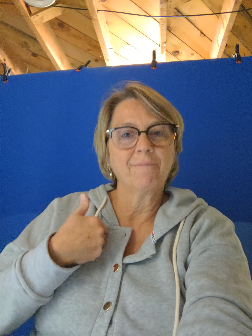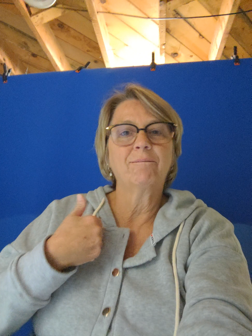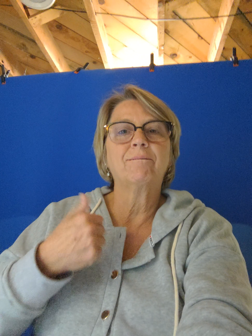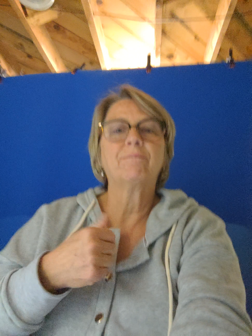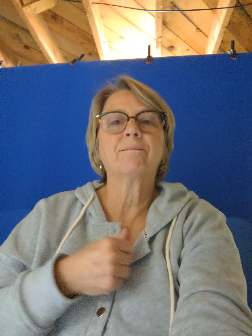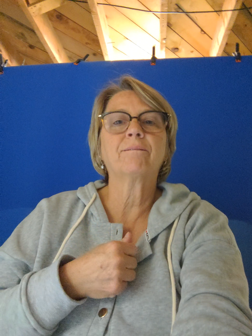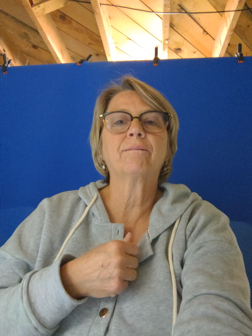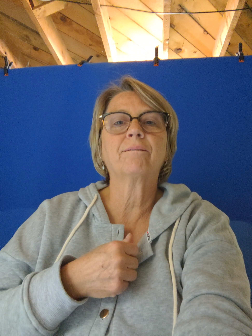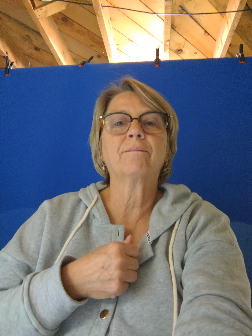have